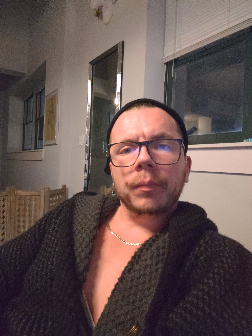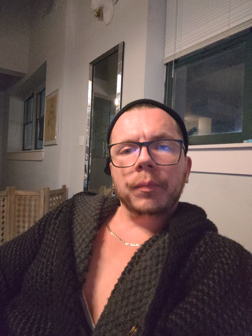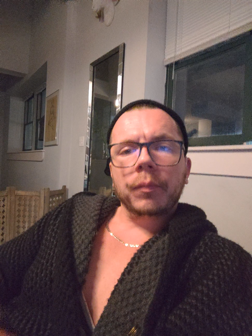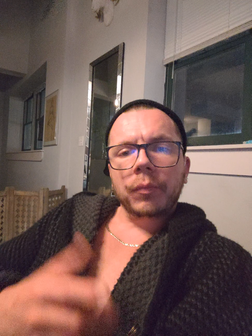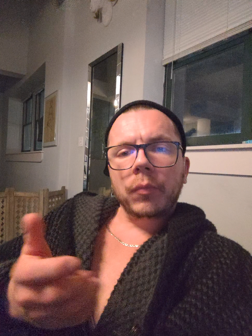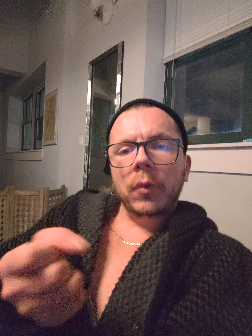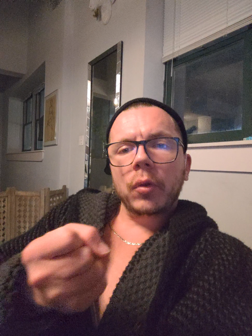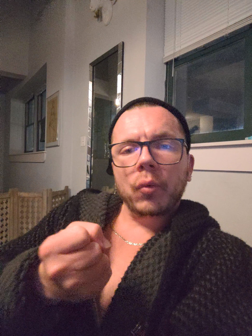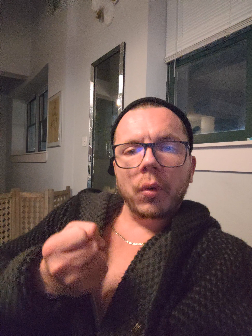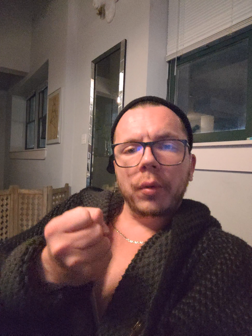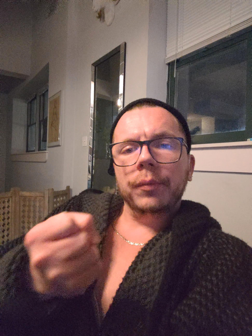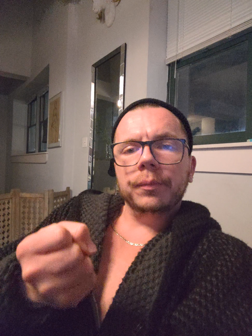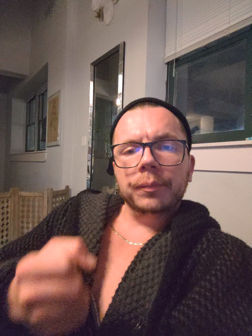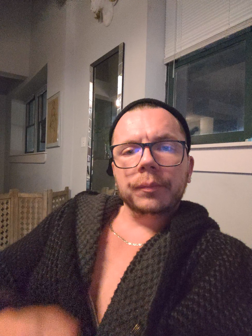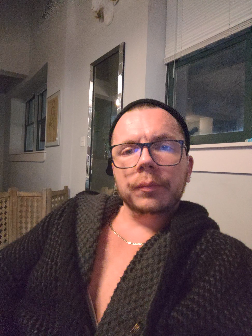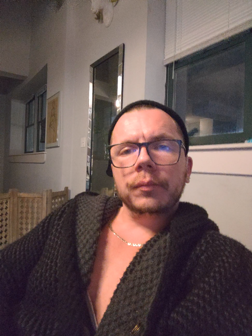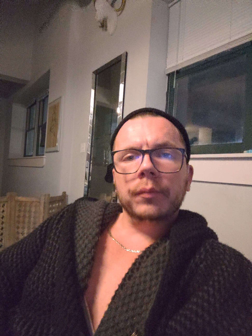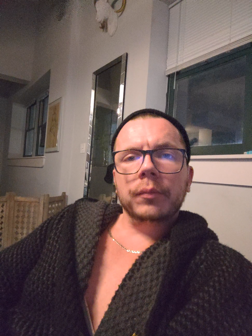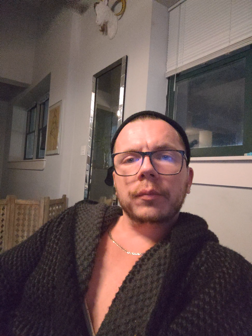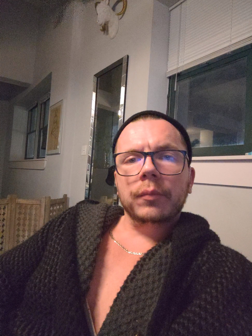drawer